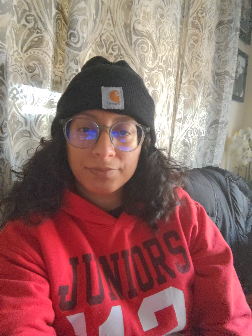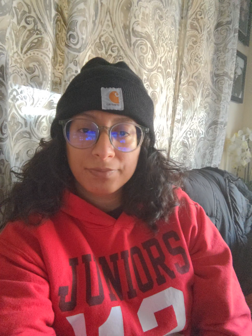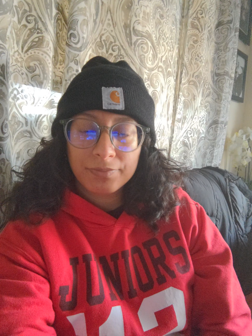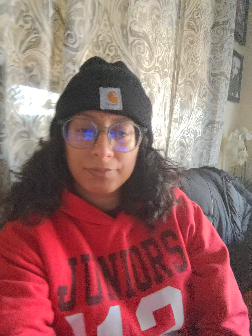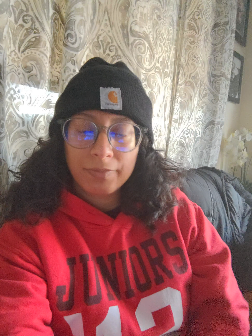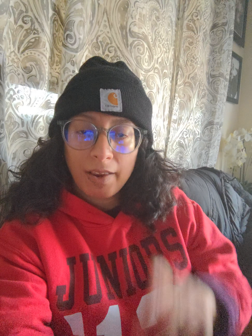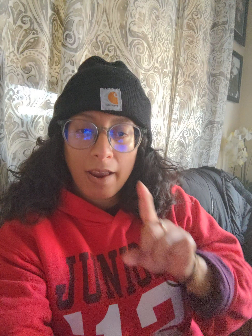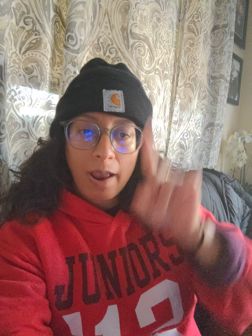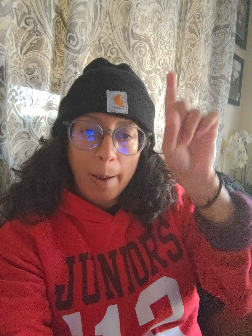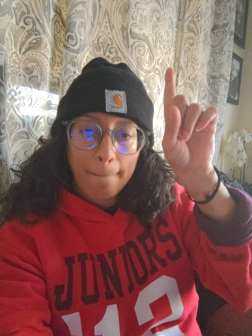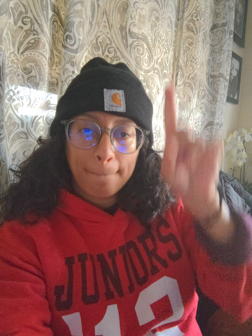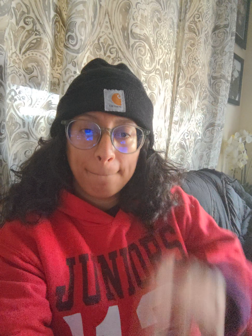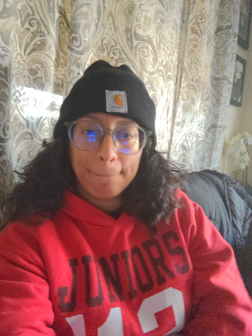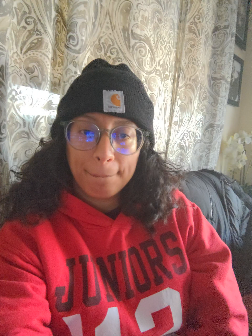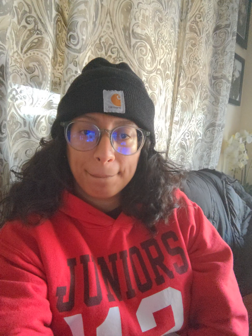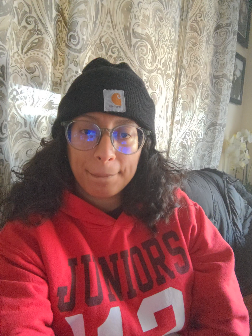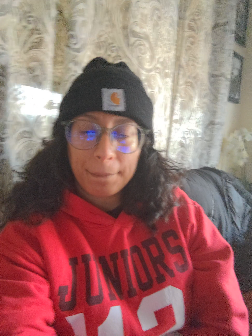up